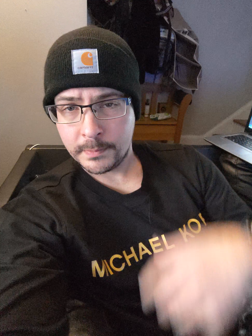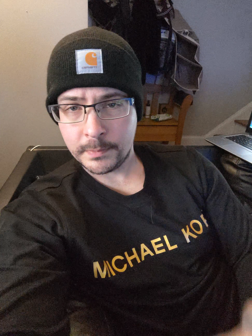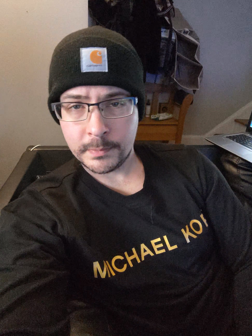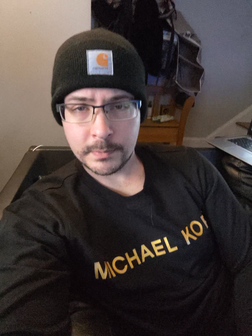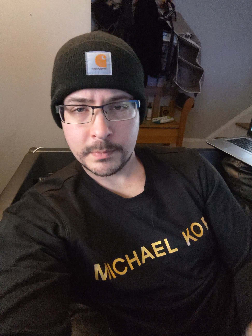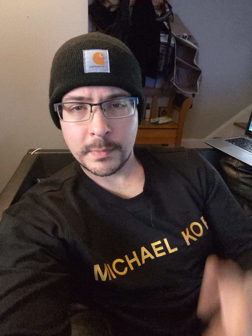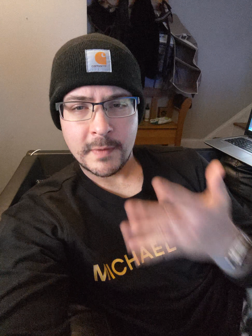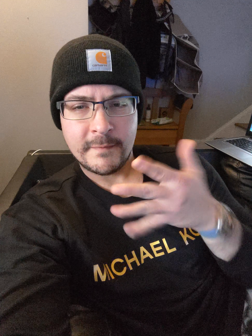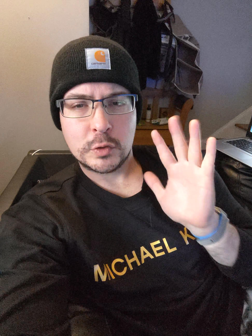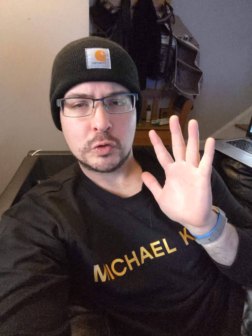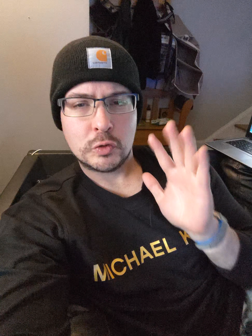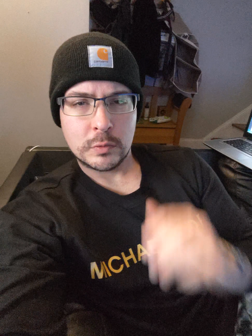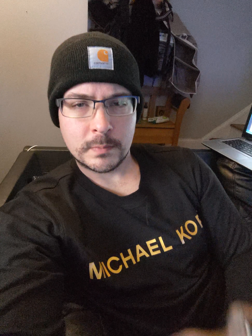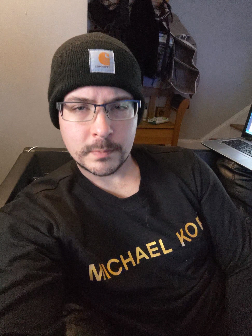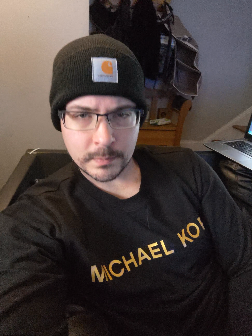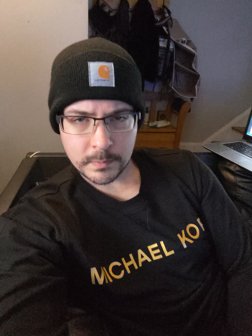finish